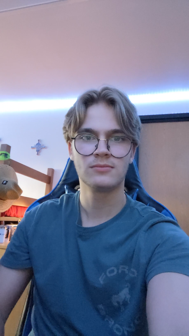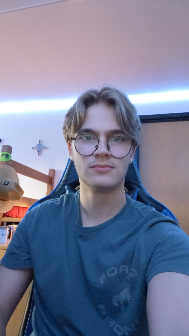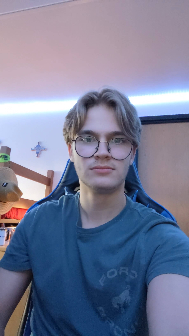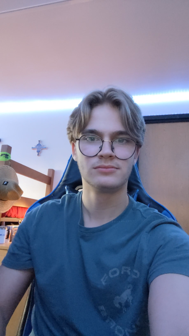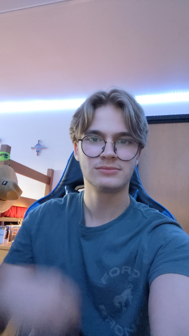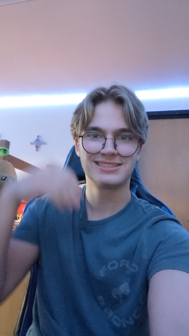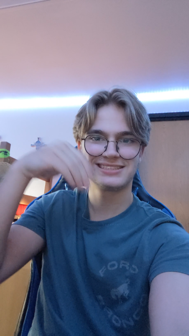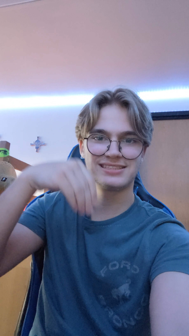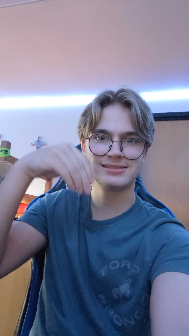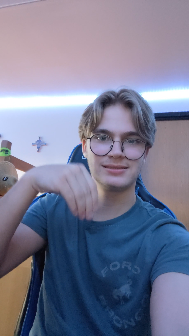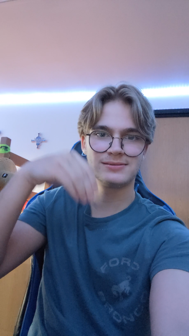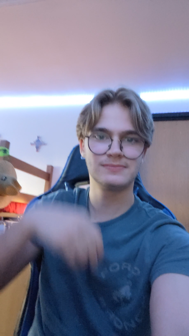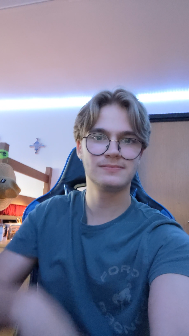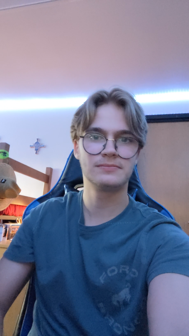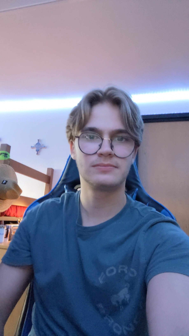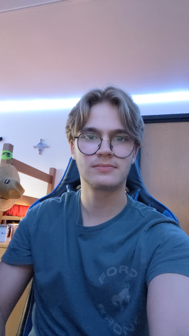inside